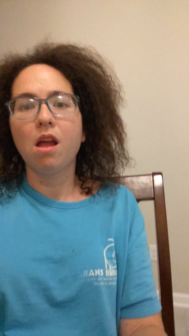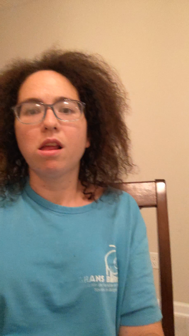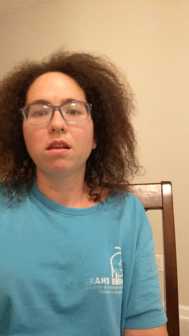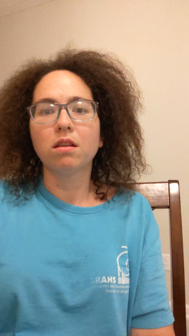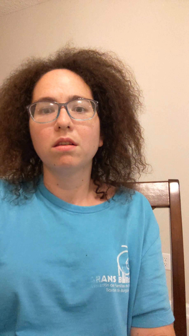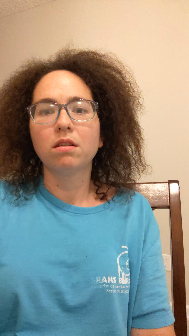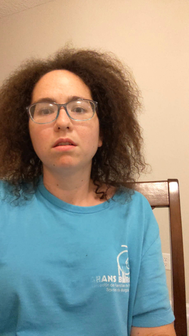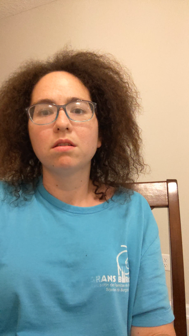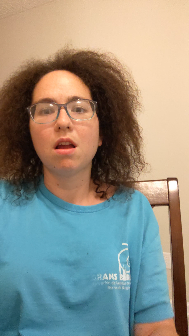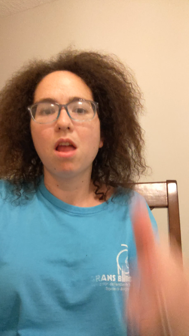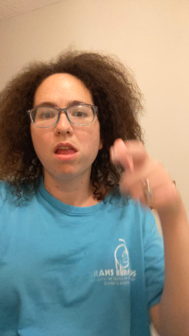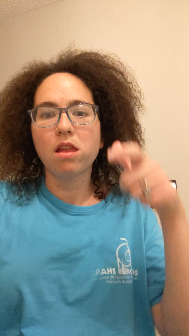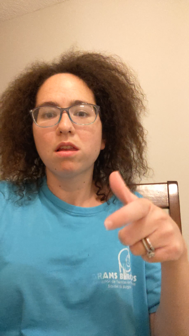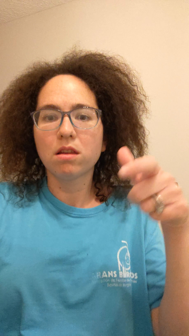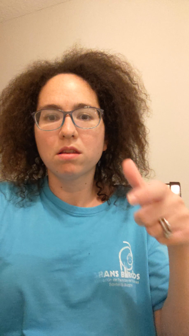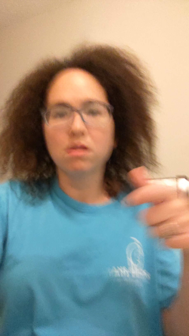plate